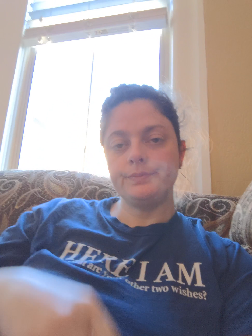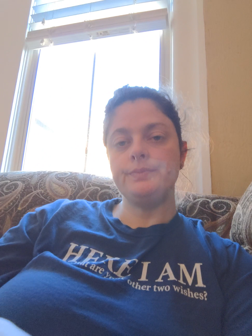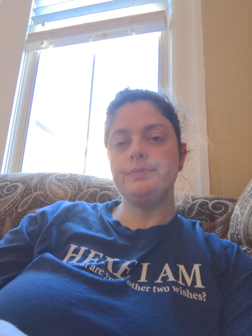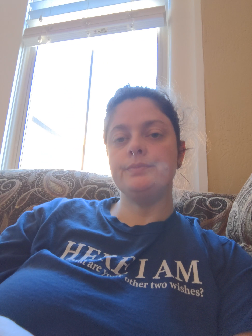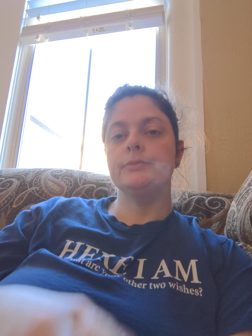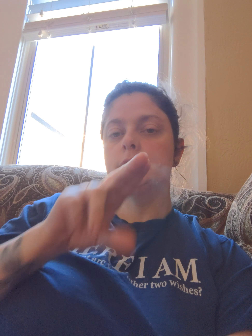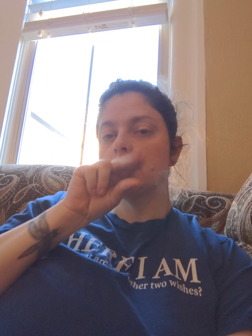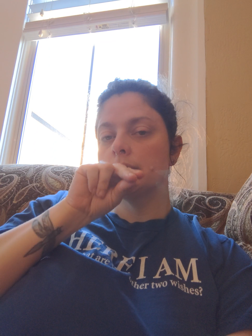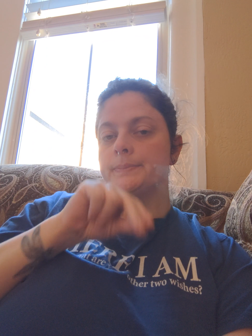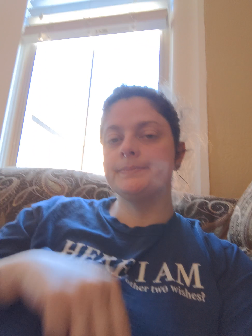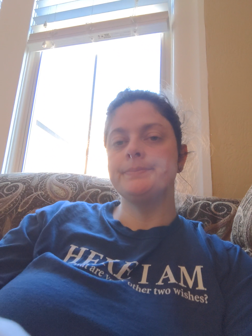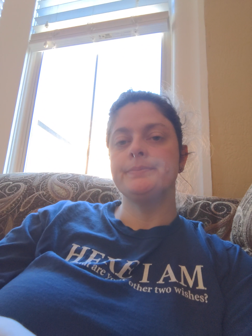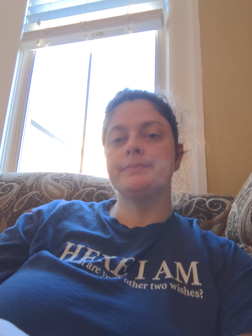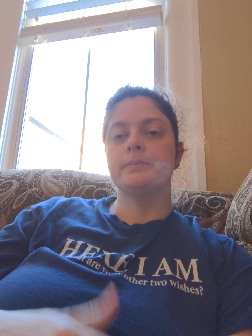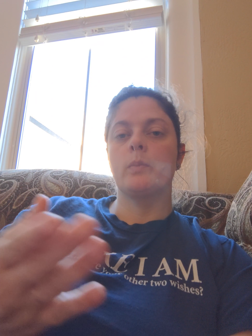duck